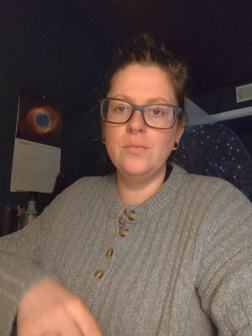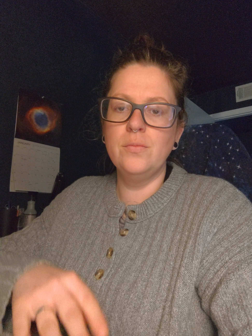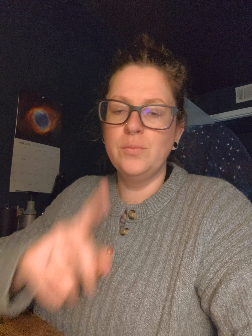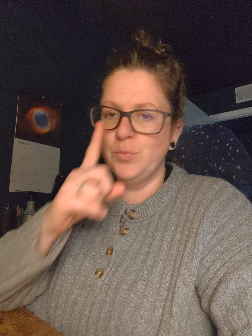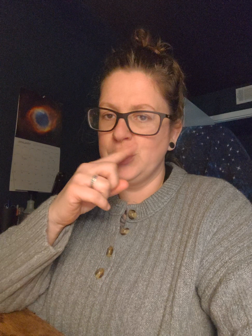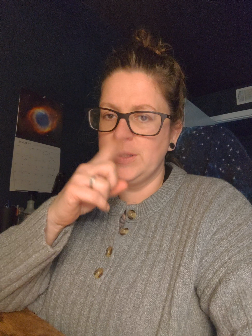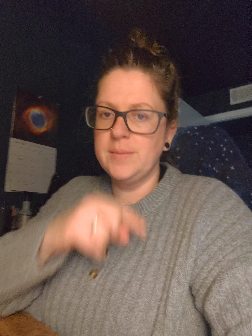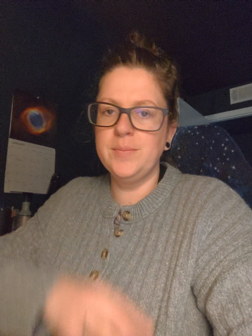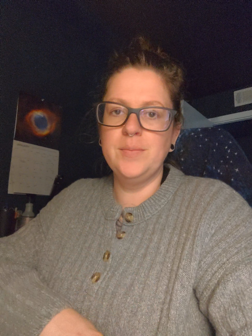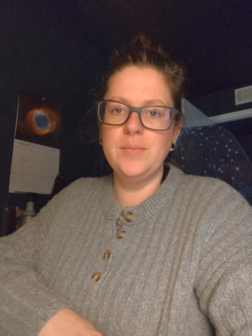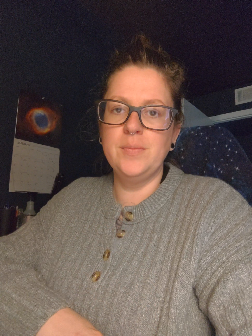pretend